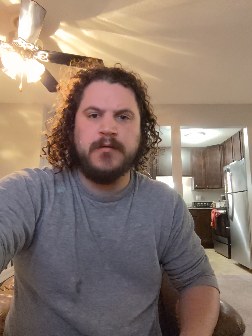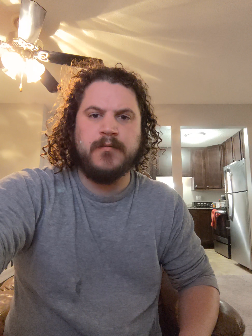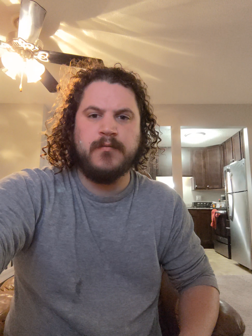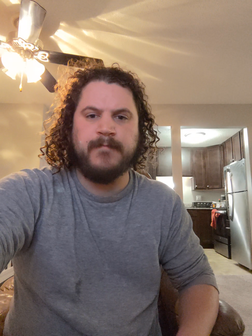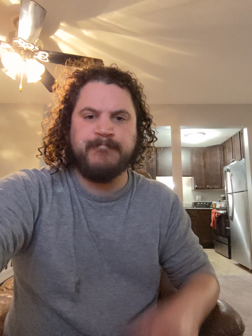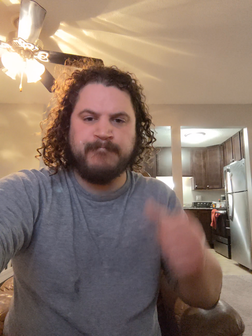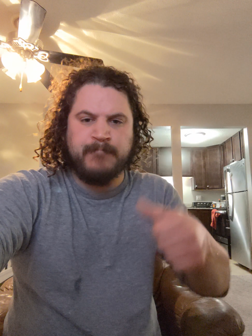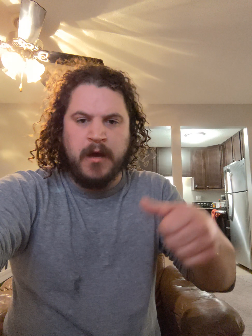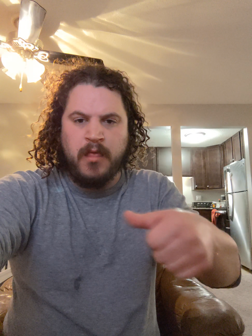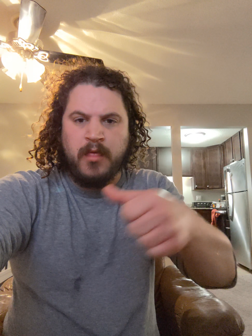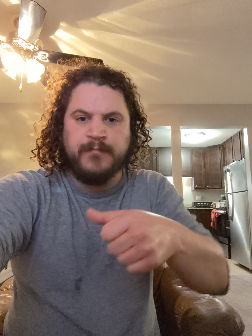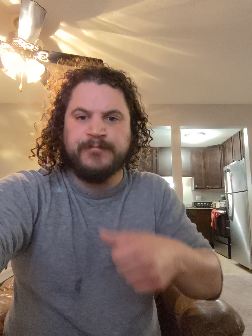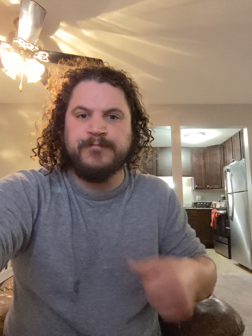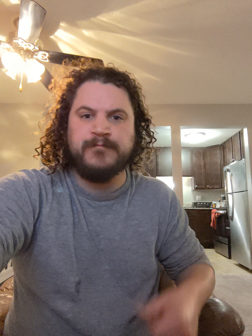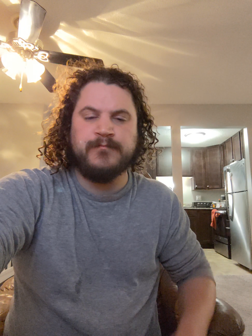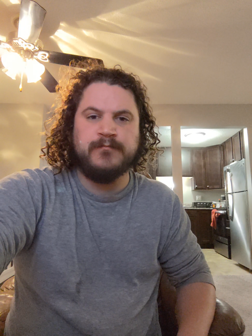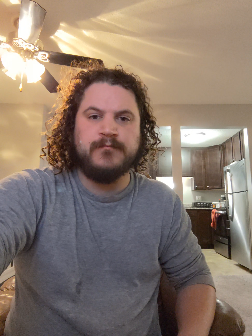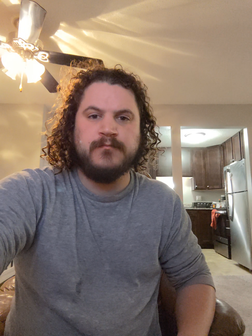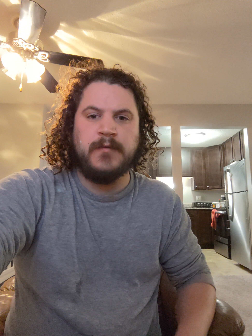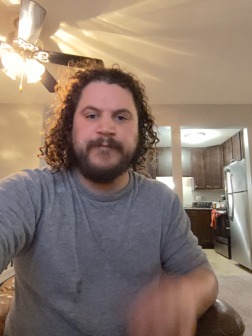puzzle